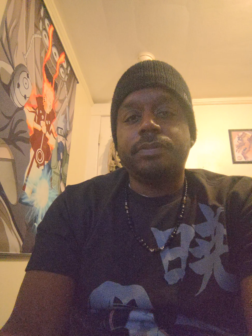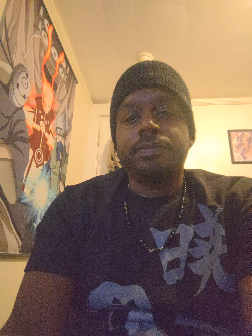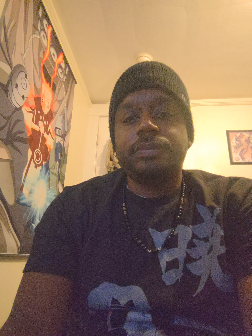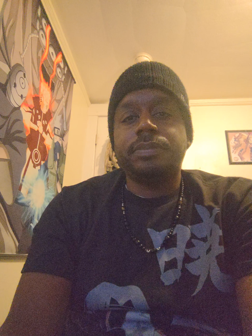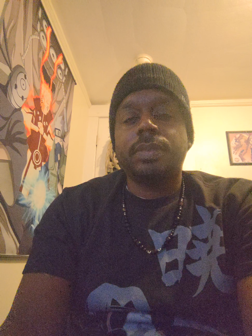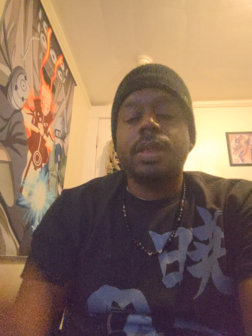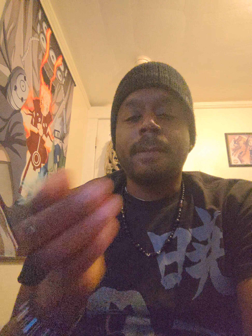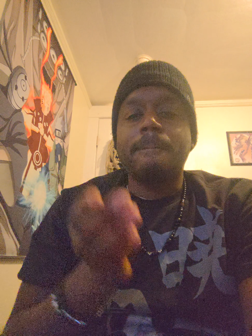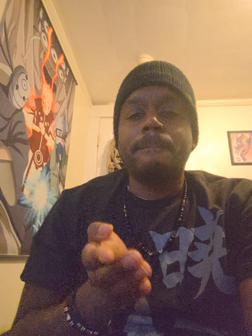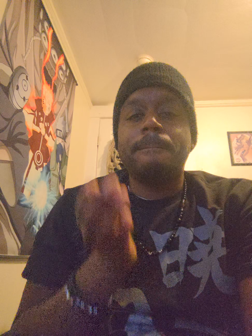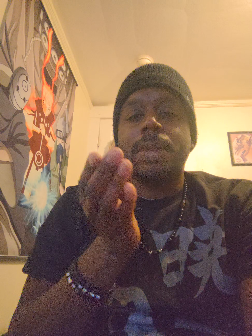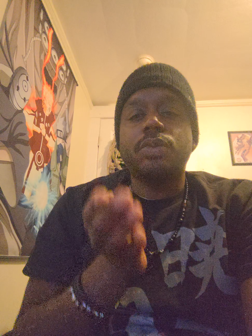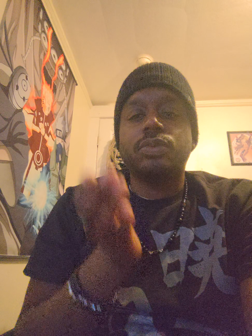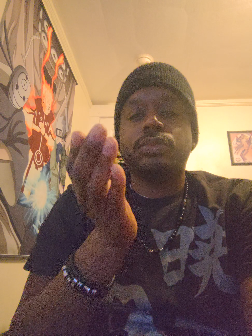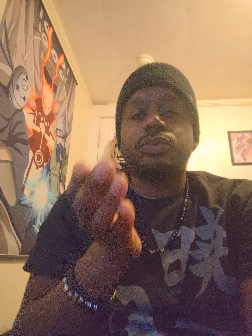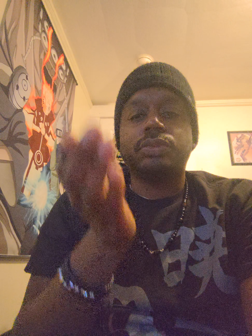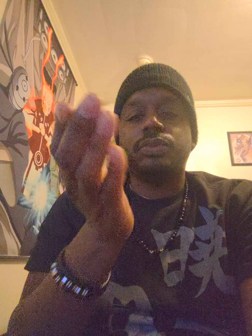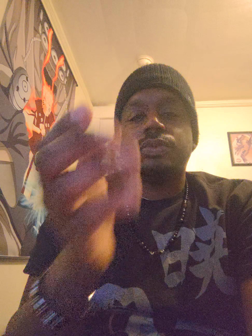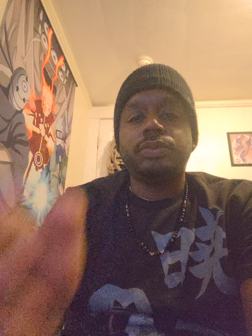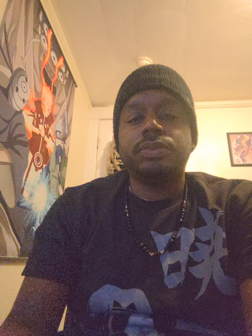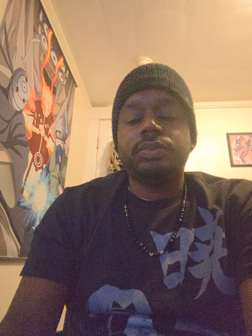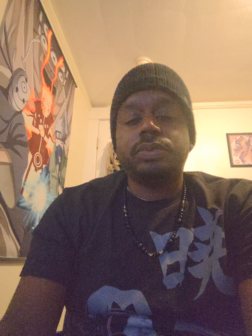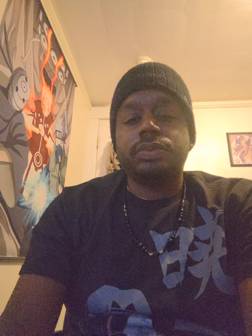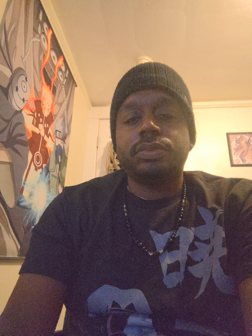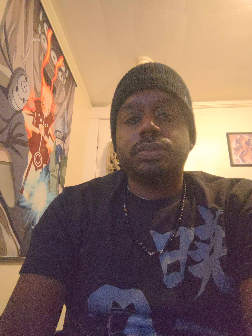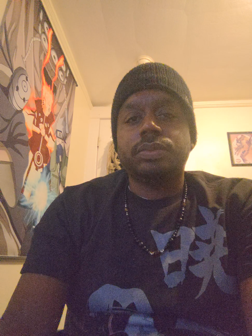boat